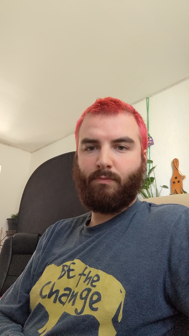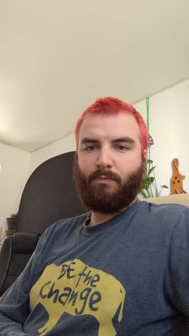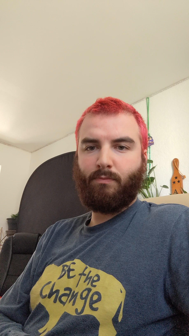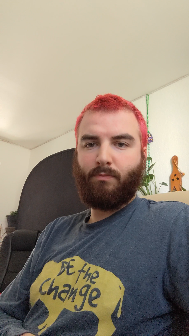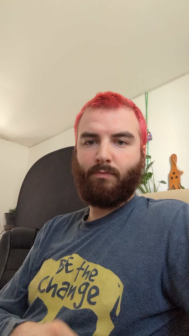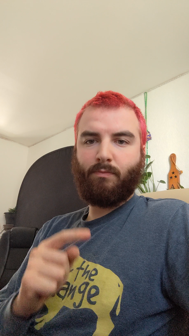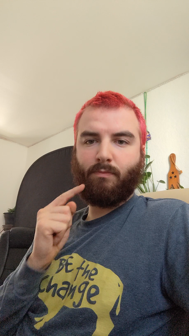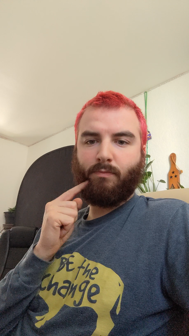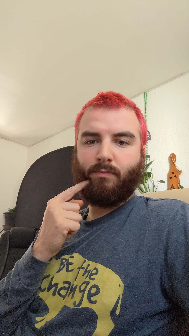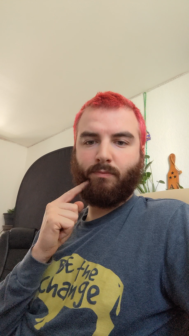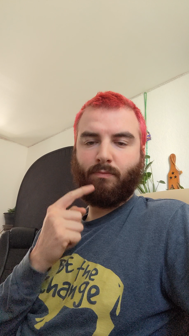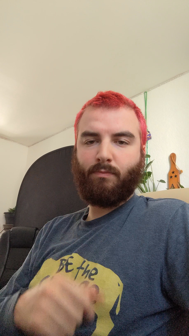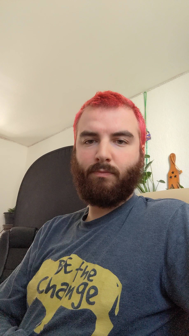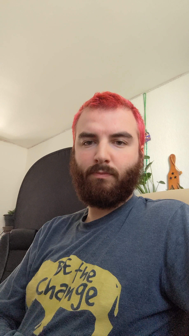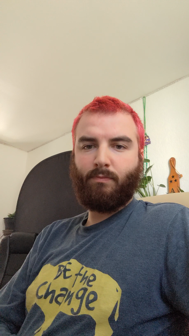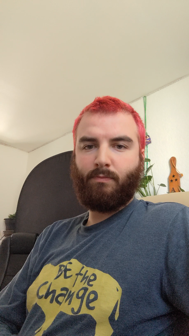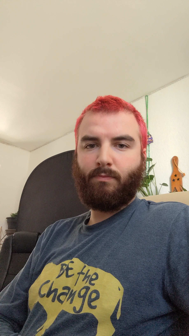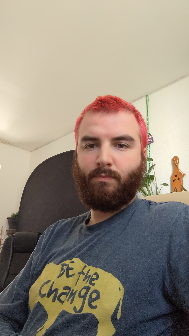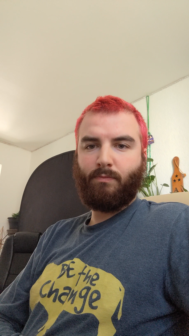candy